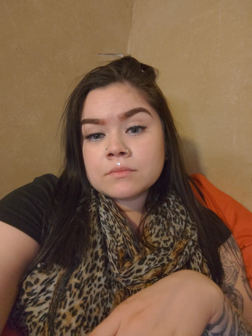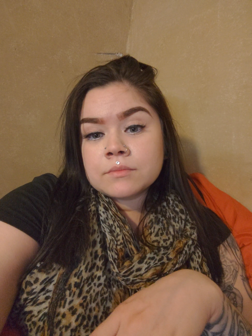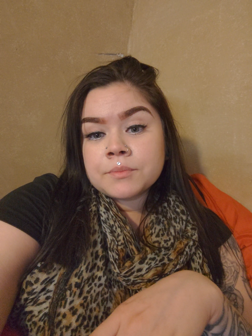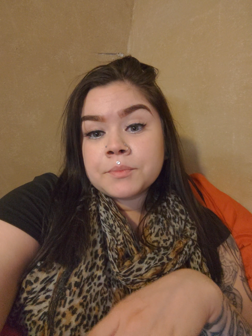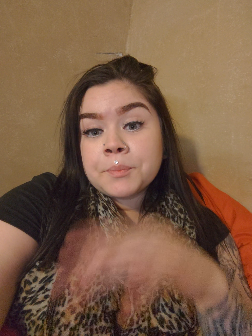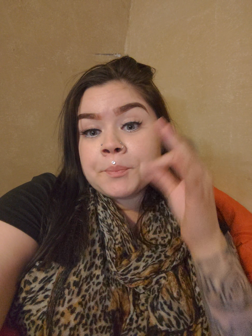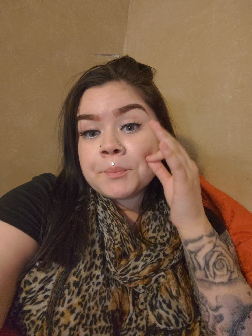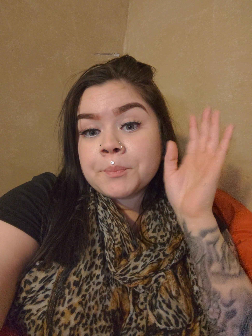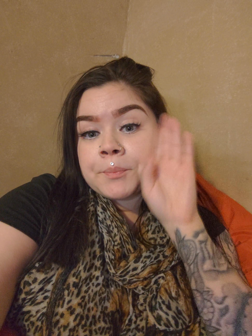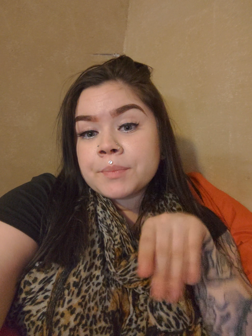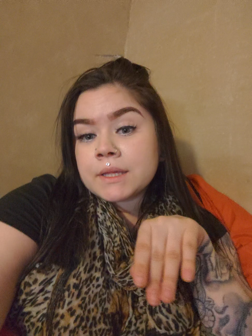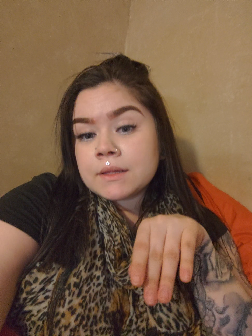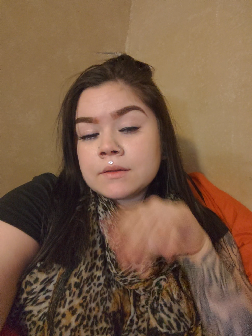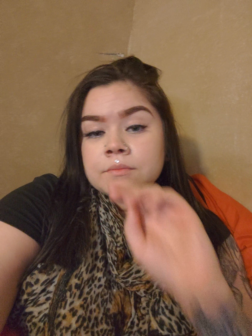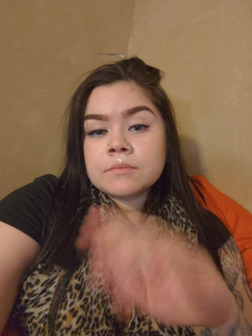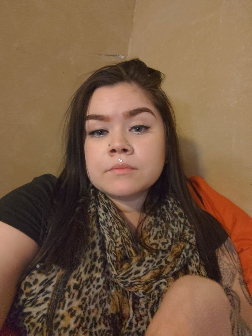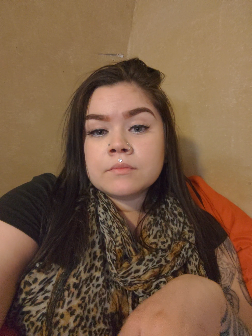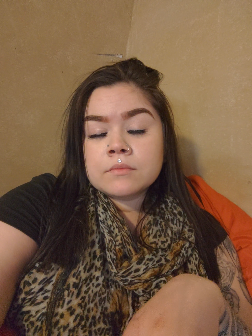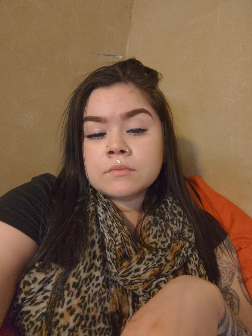bee